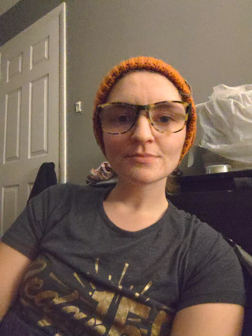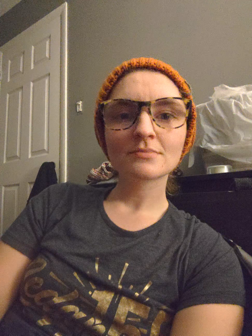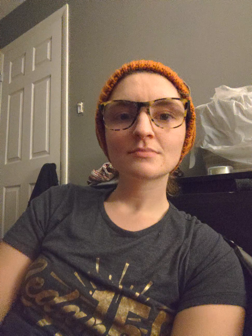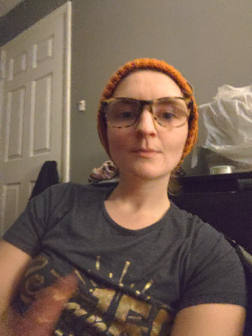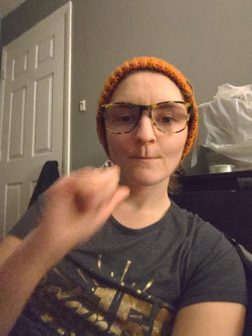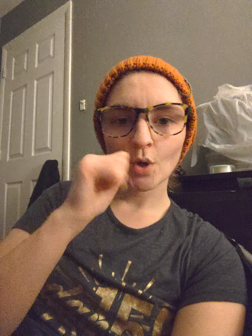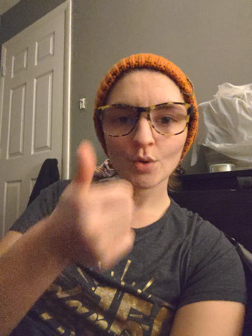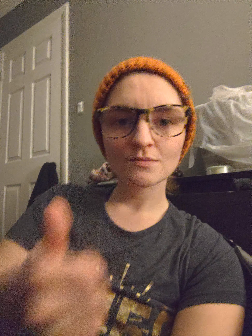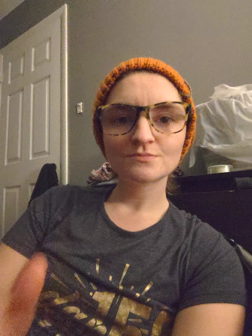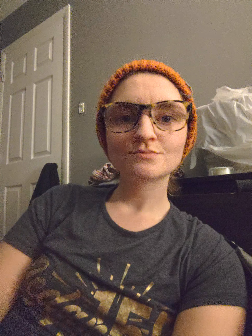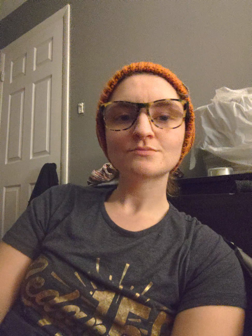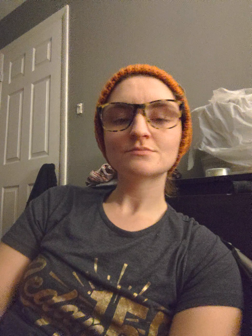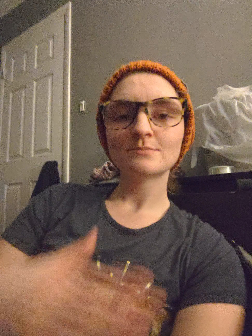tomorrow